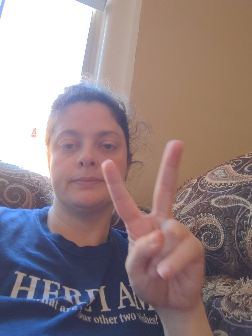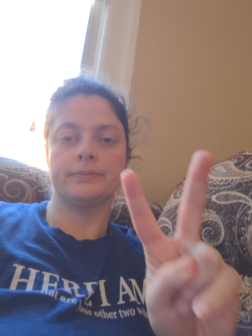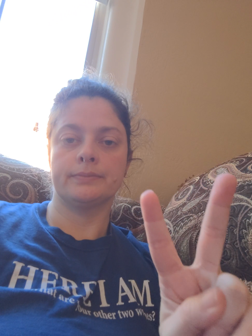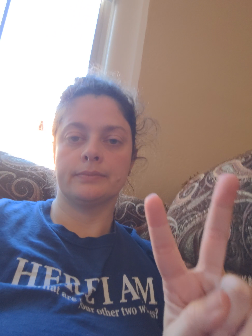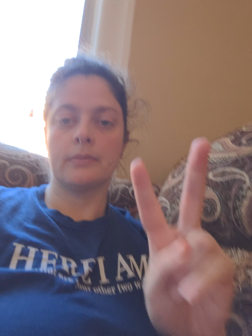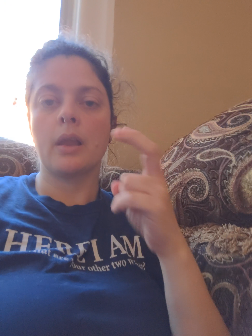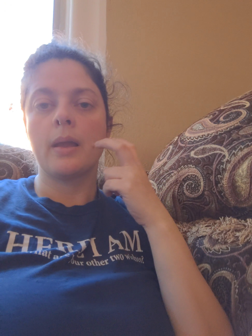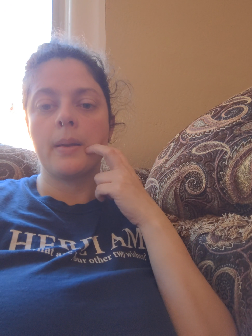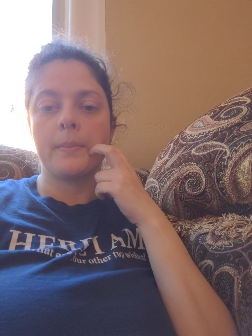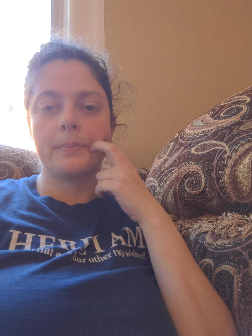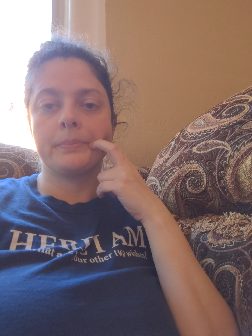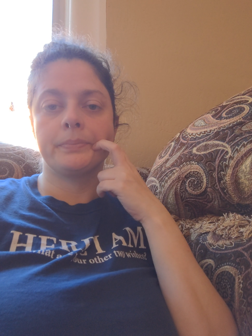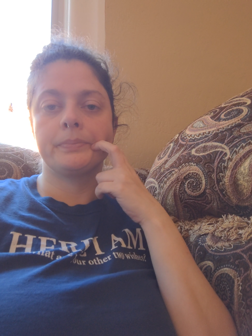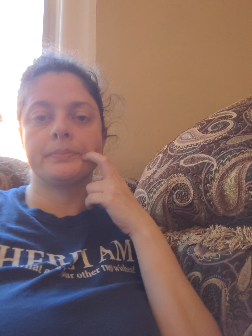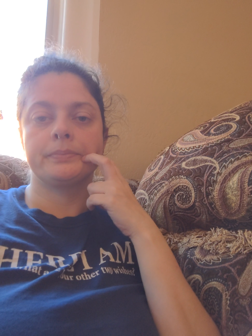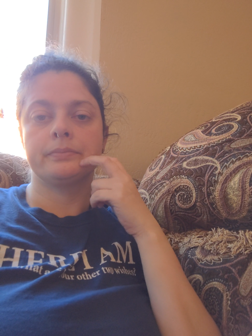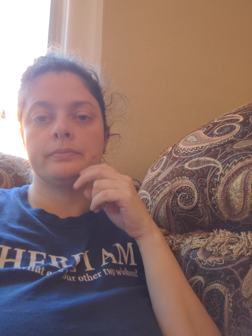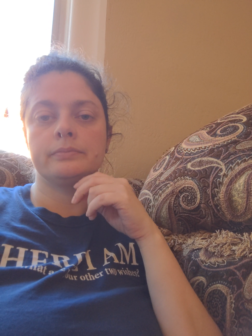gum